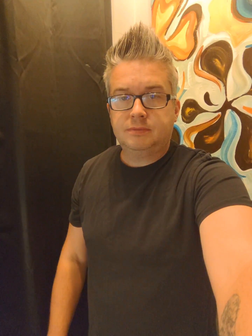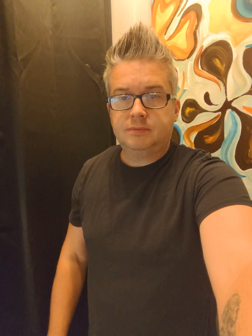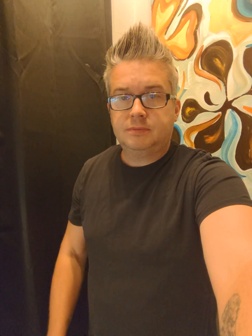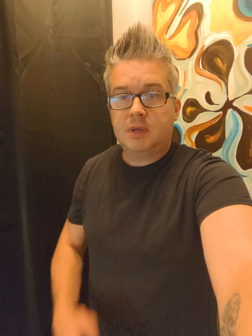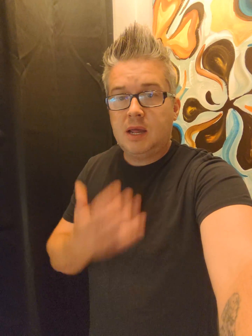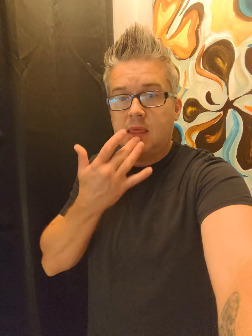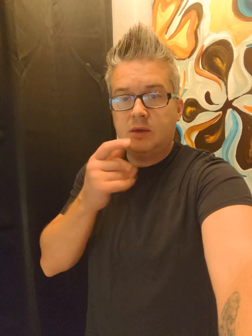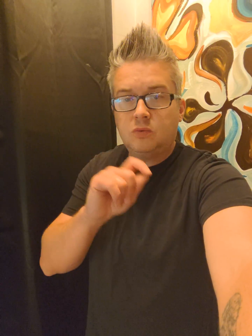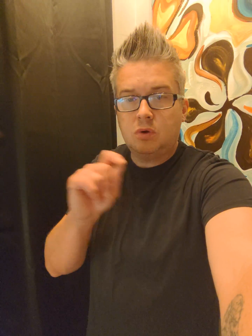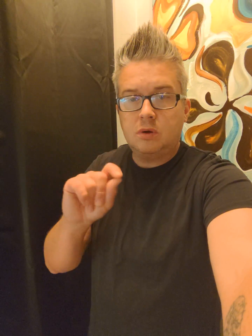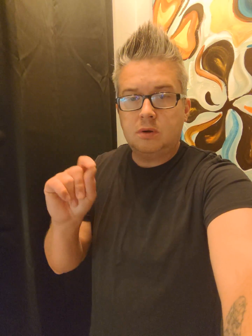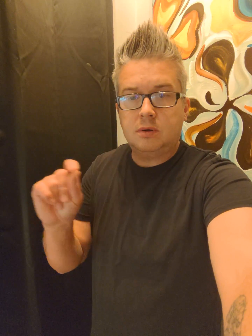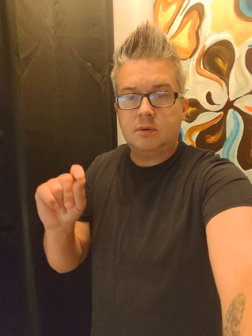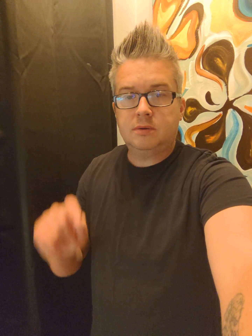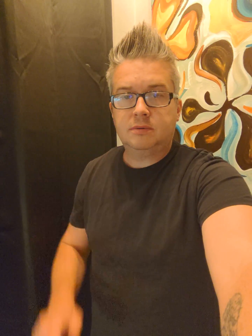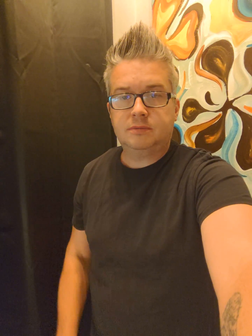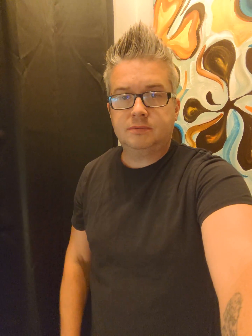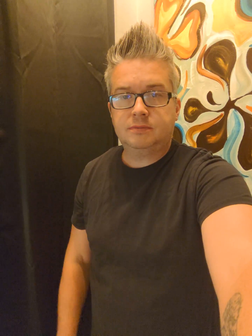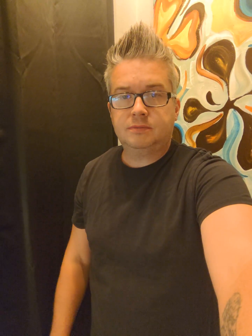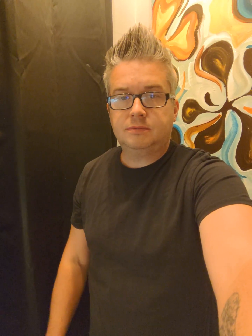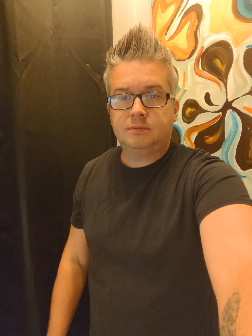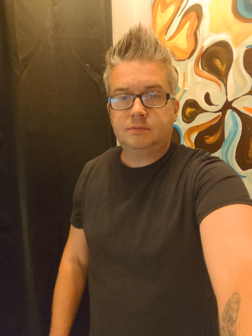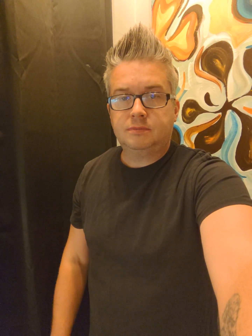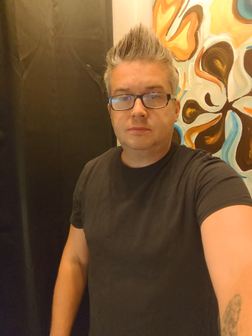crayon